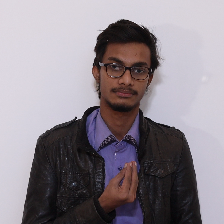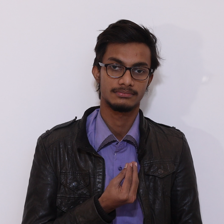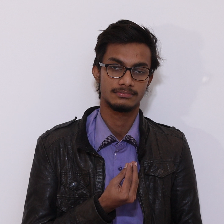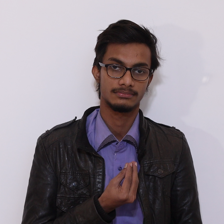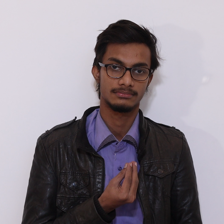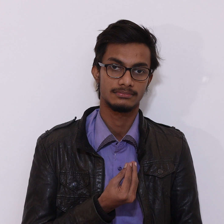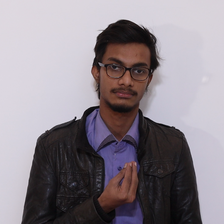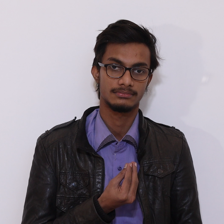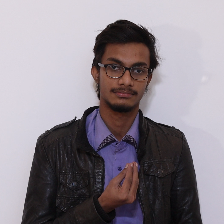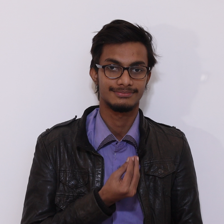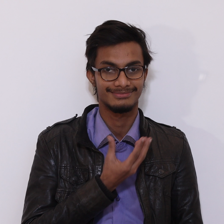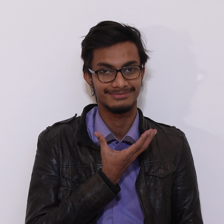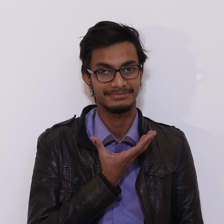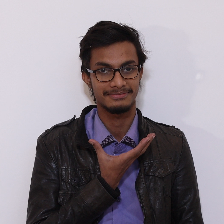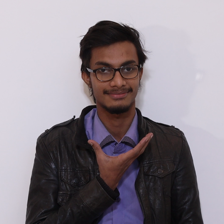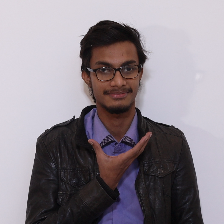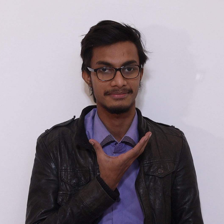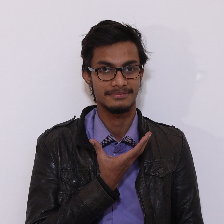glad